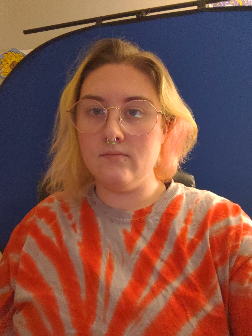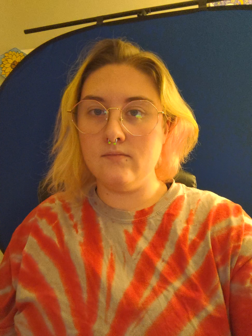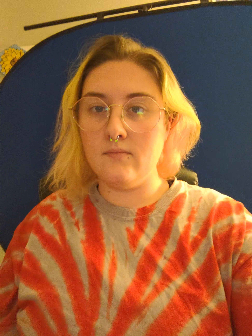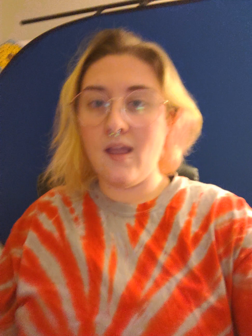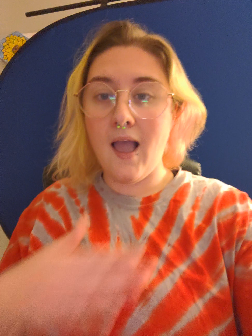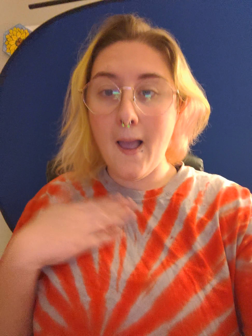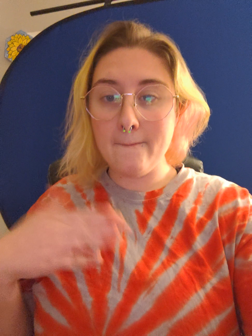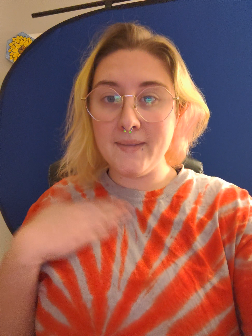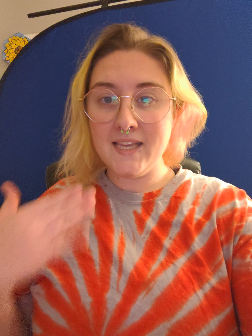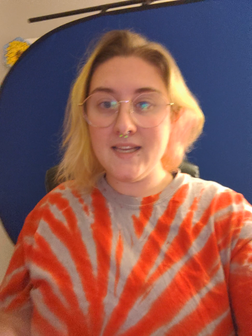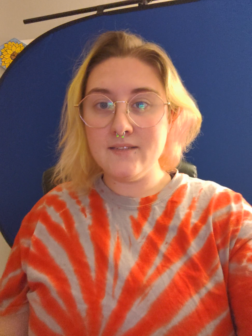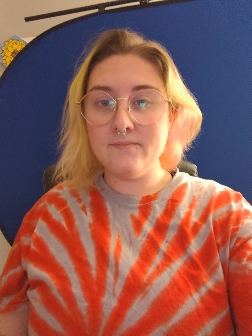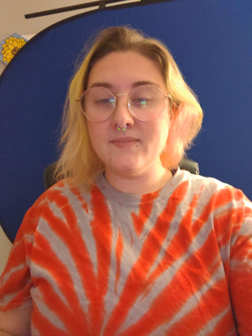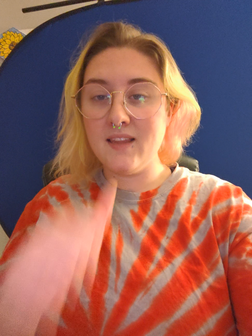happy